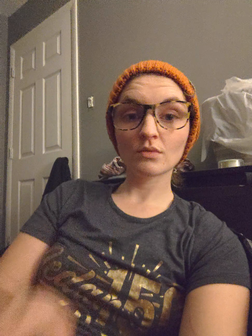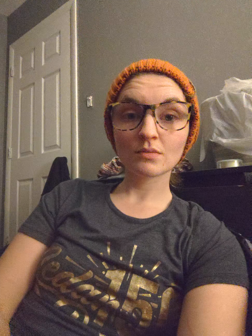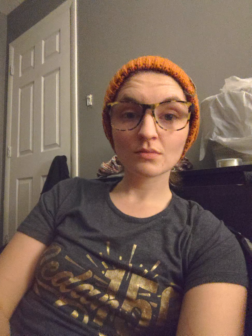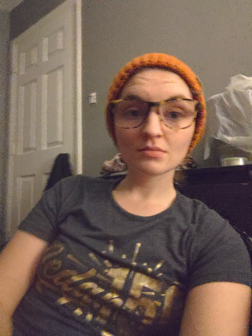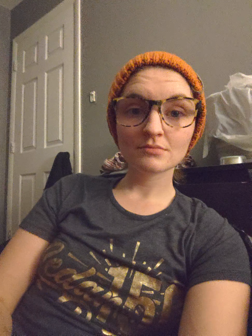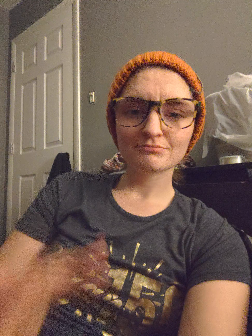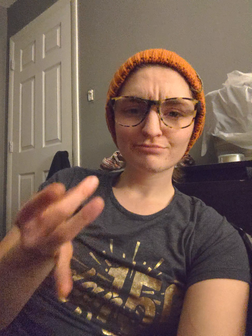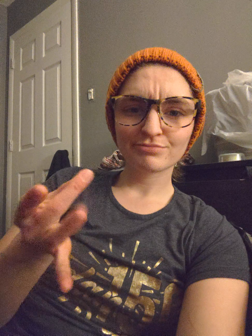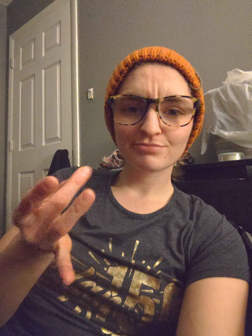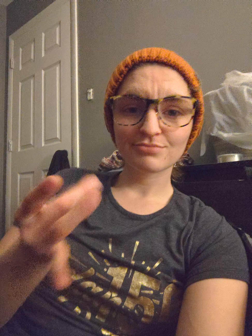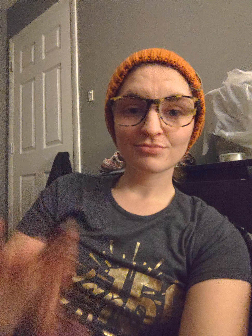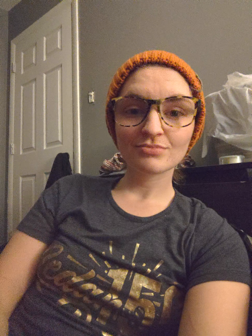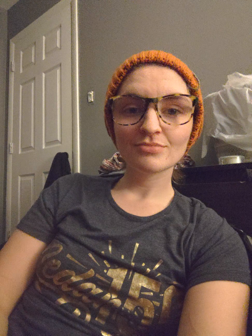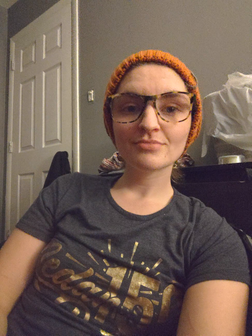sticky